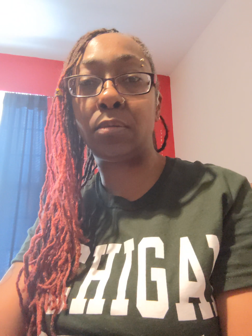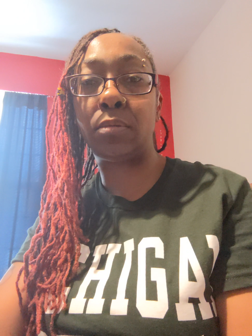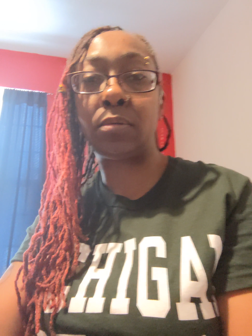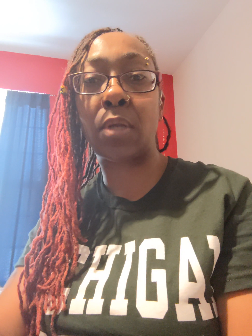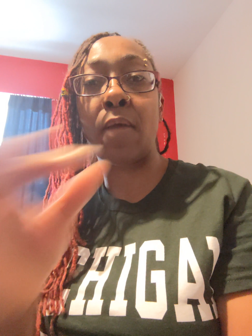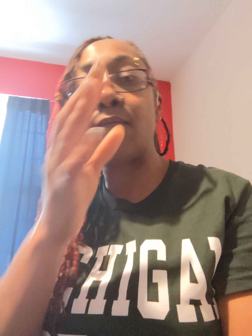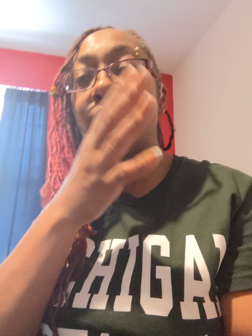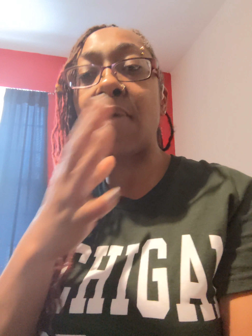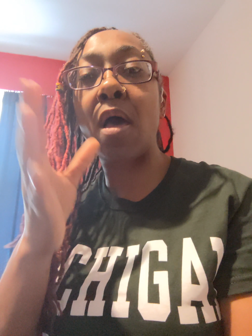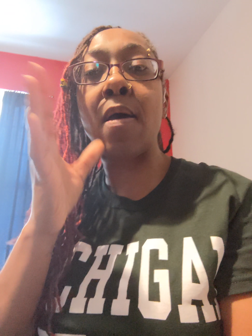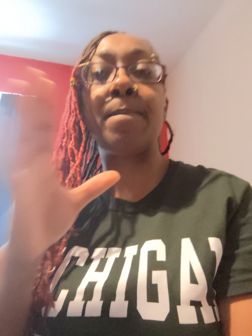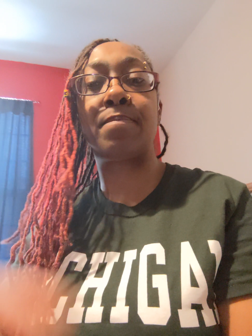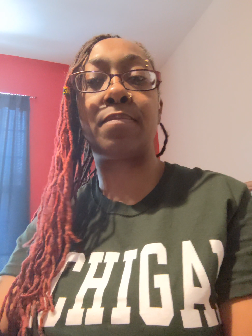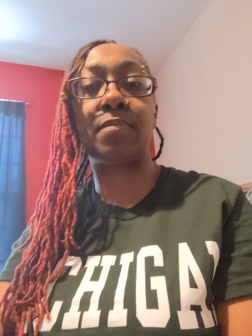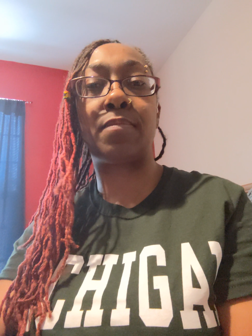farm